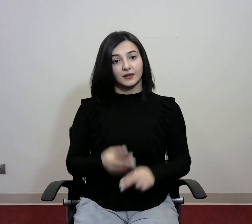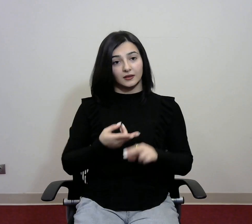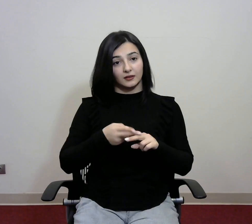bu